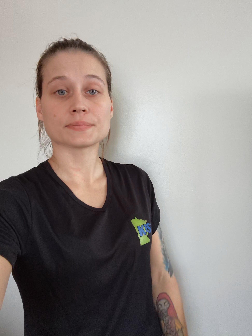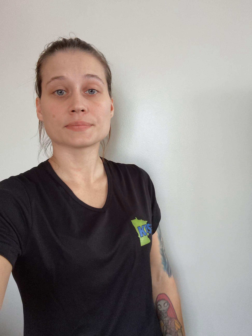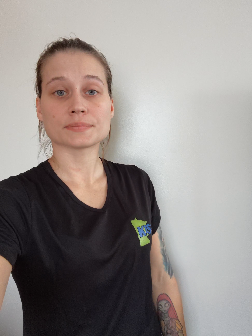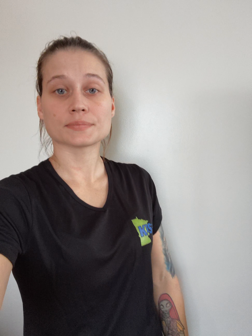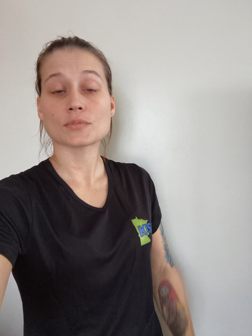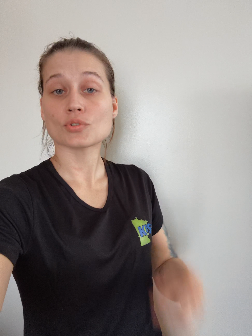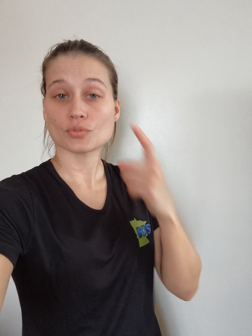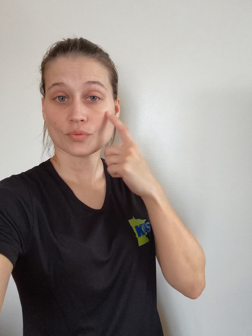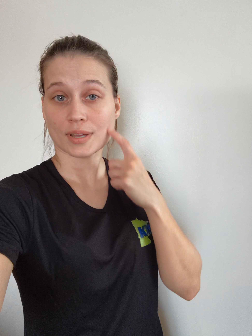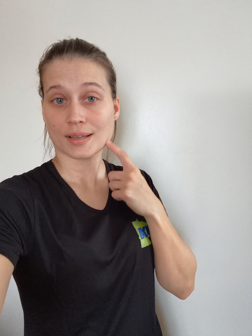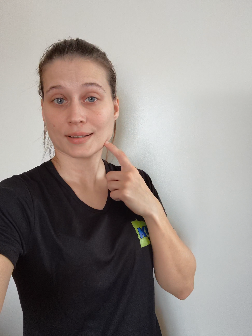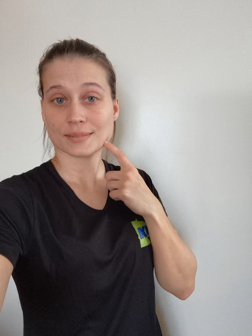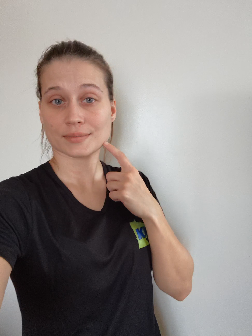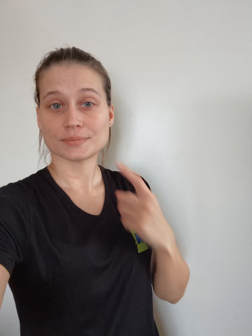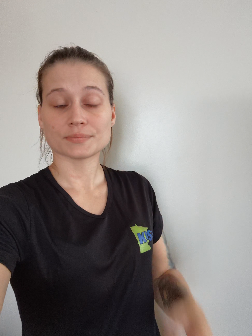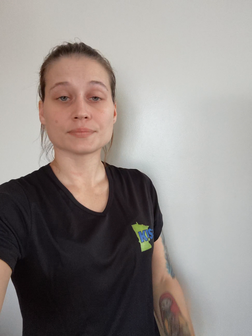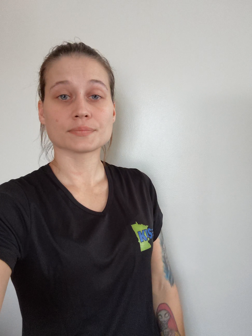cry